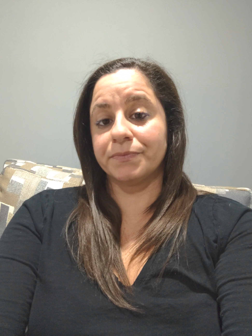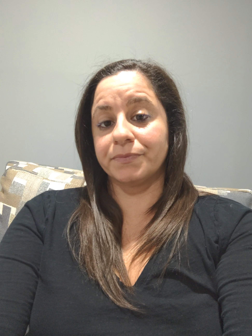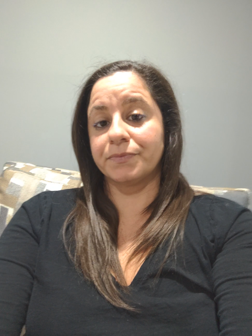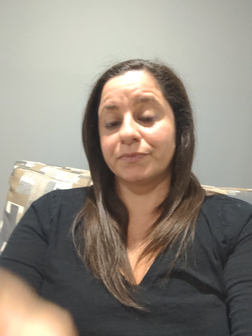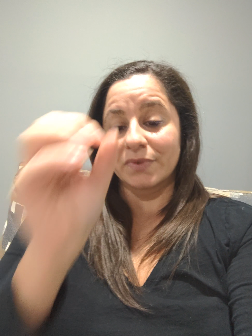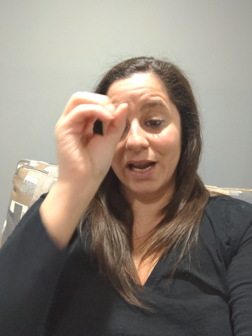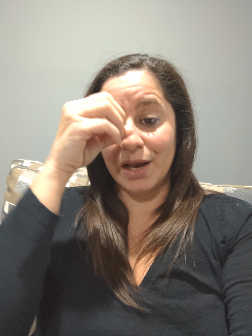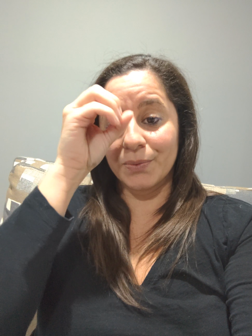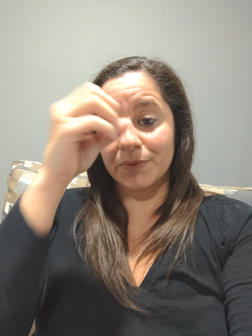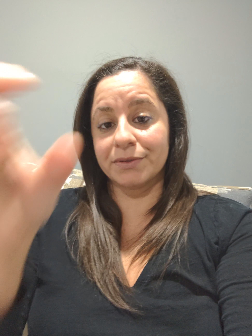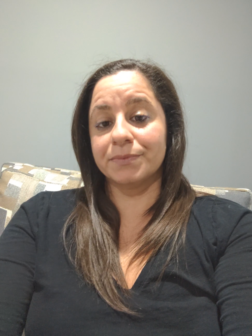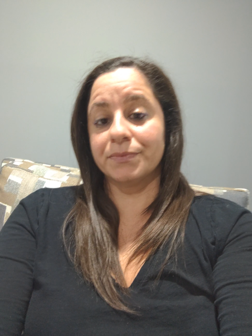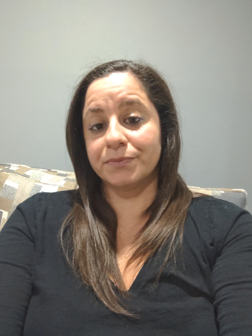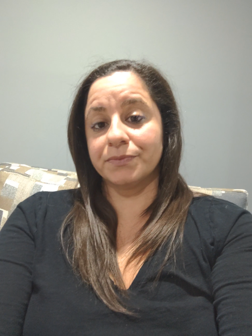owl